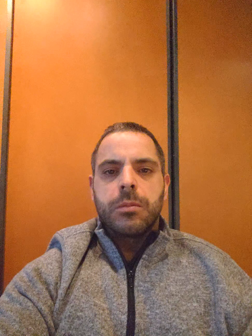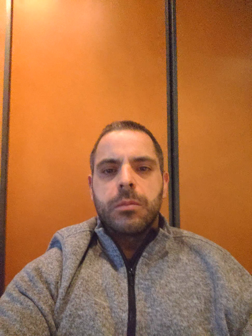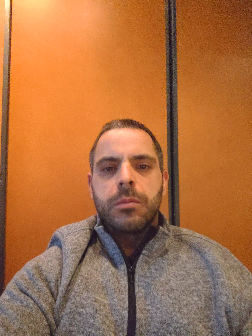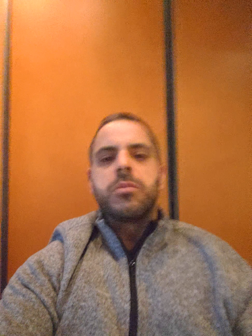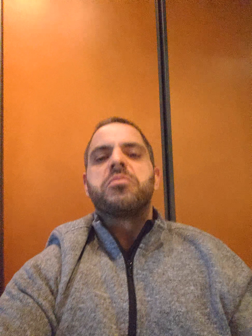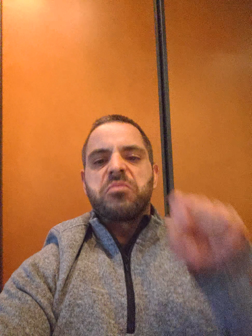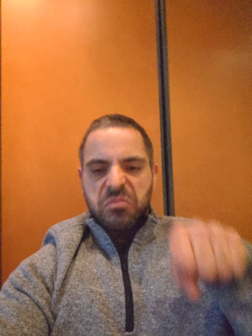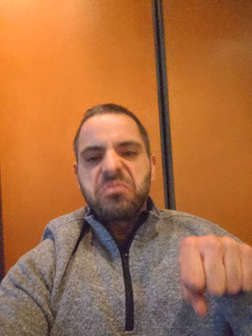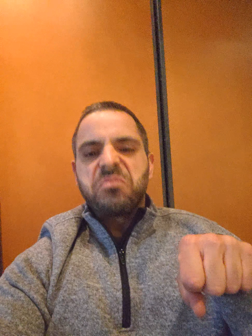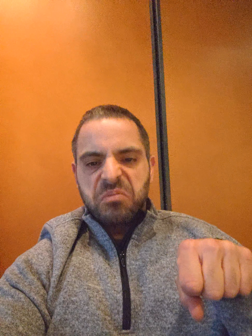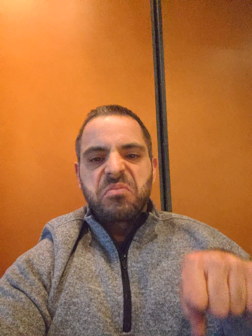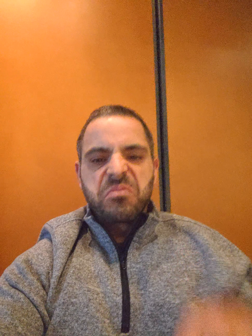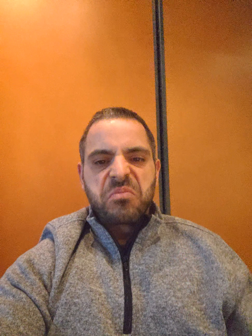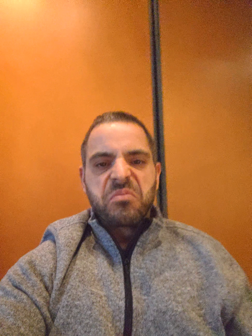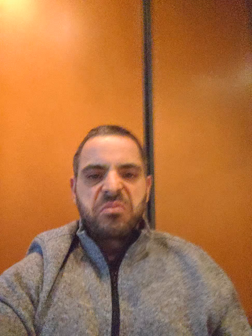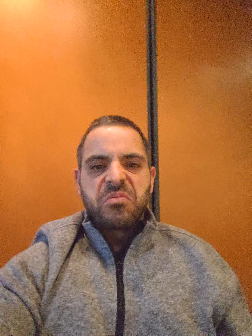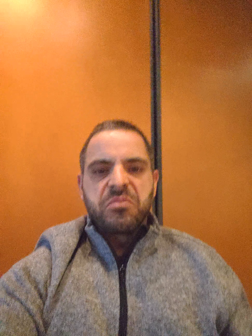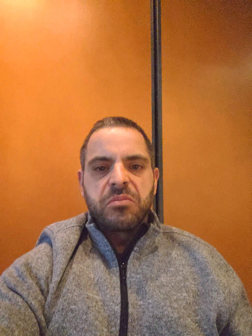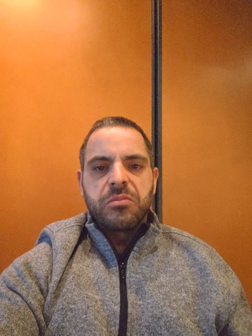can